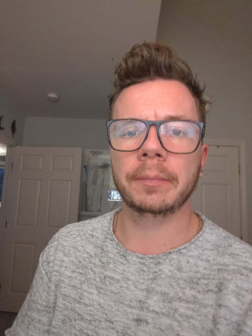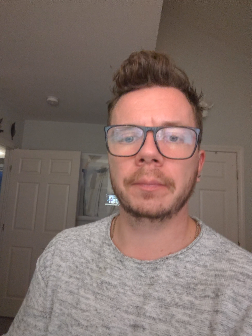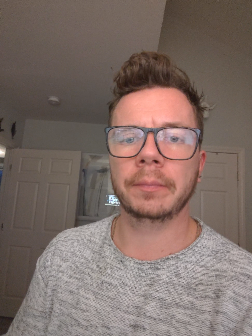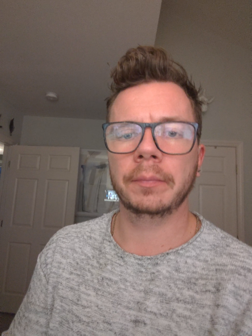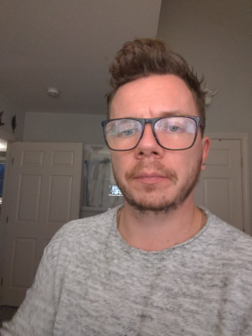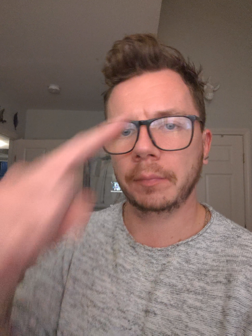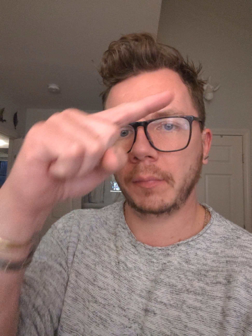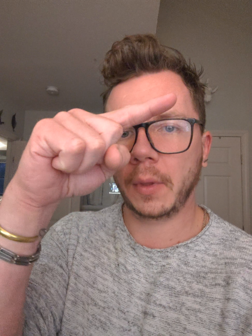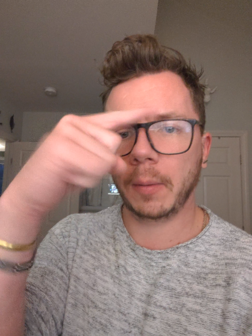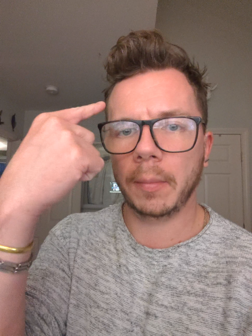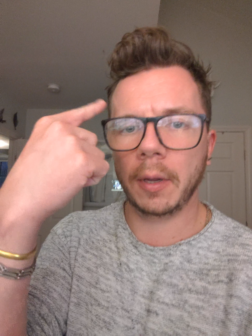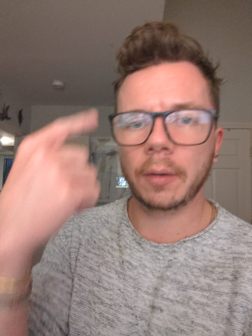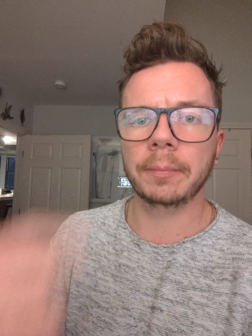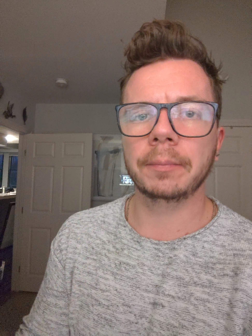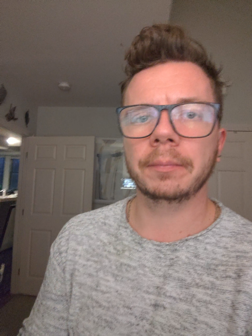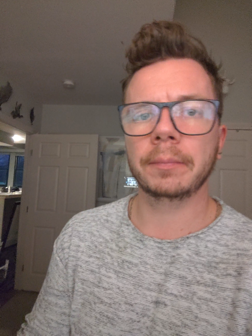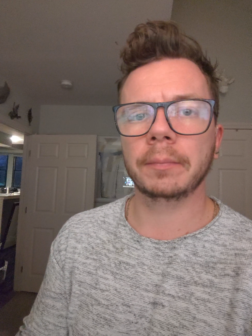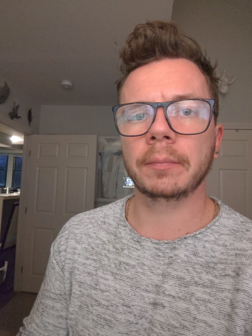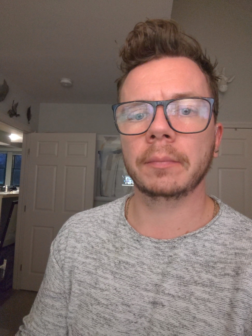black